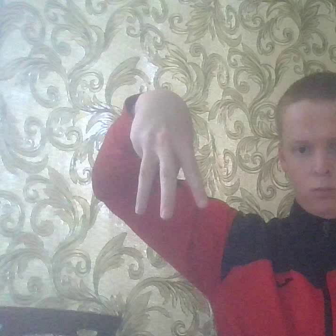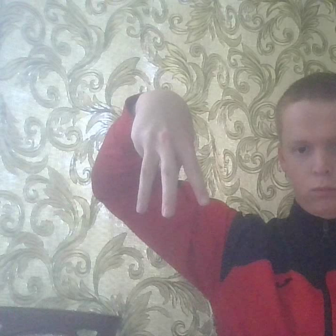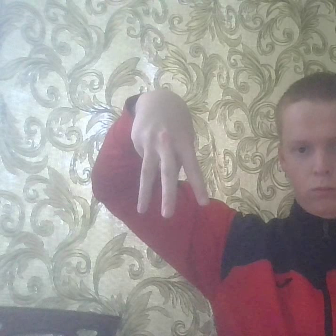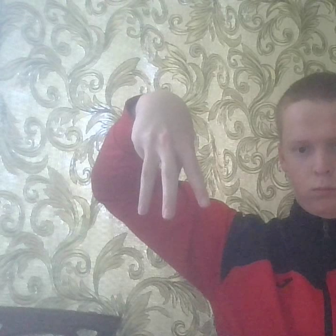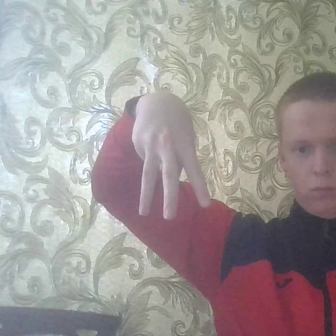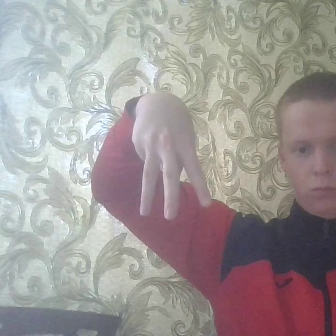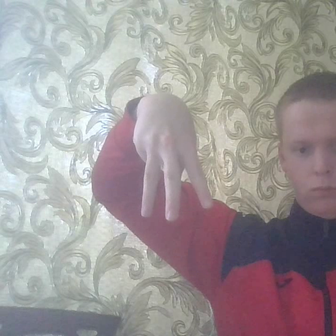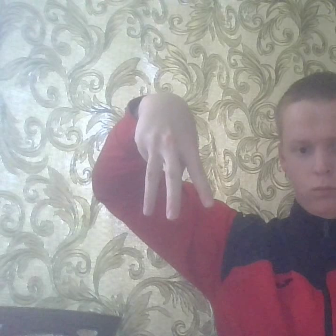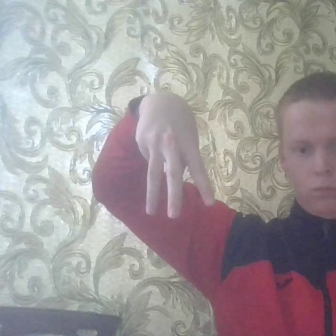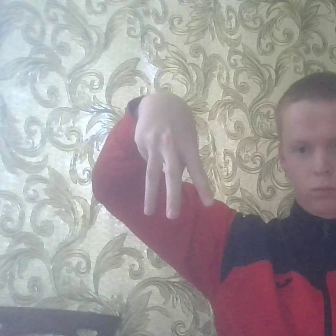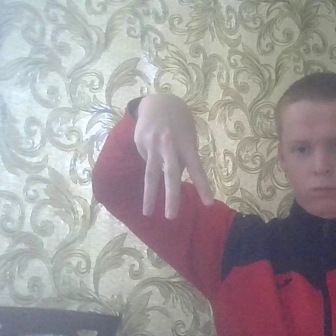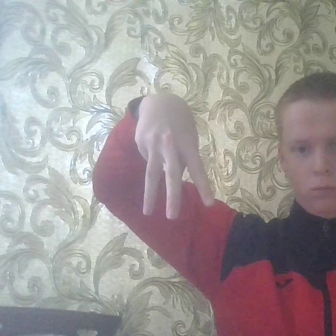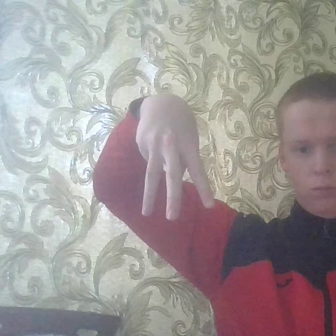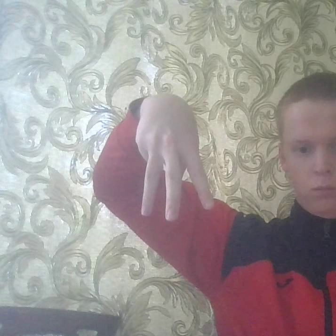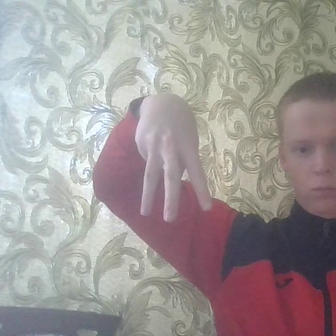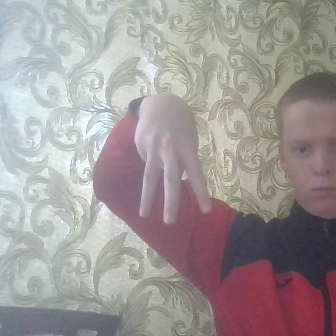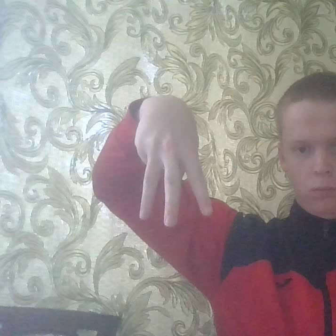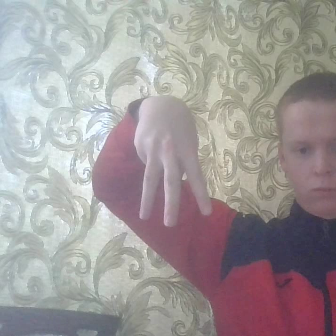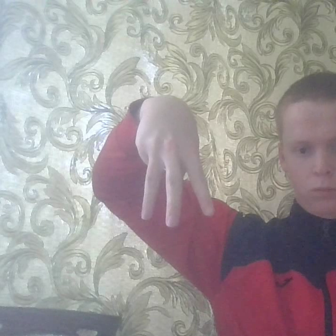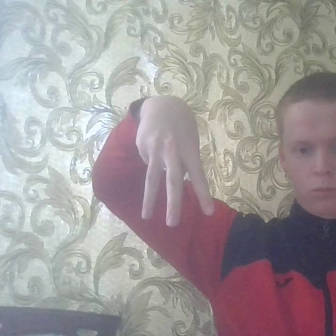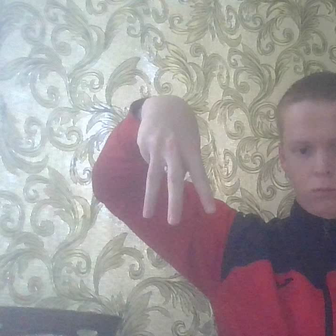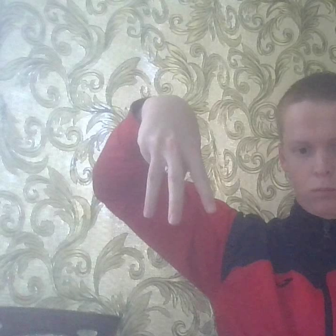М